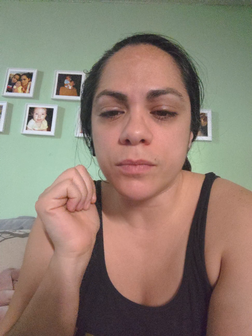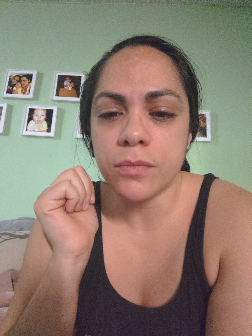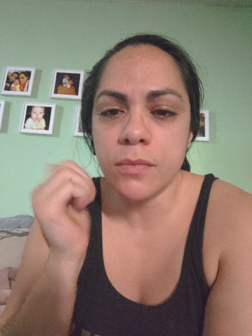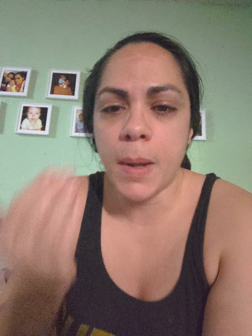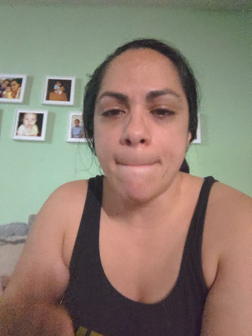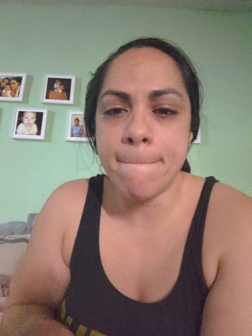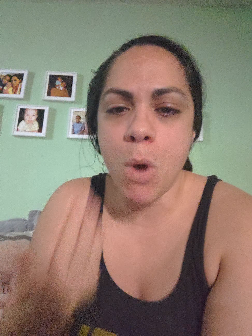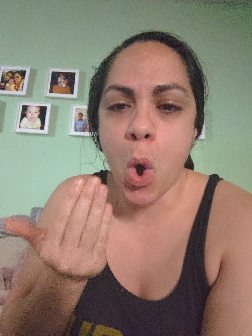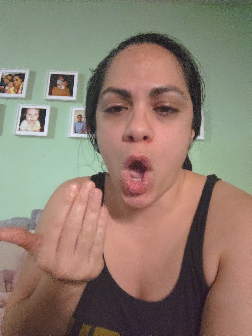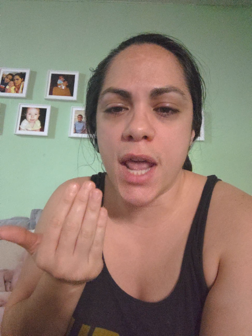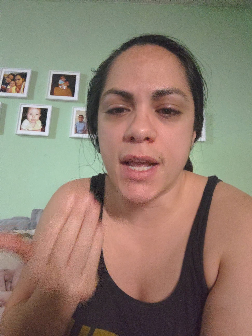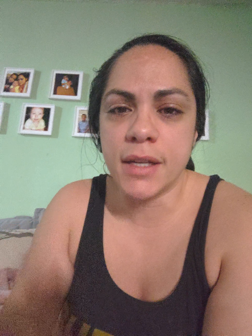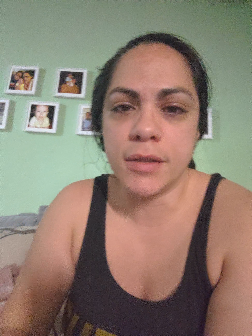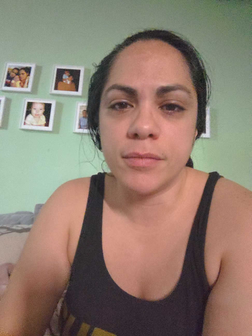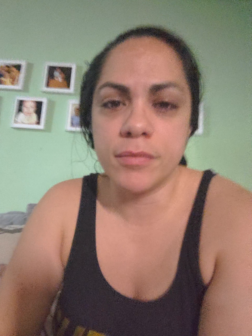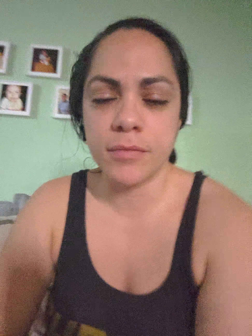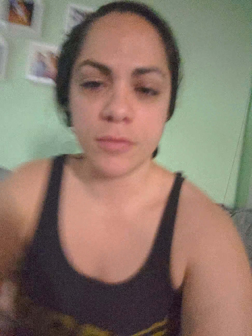morning